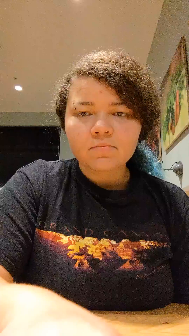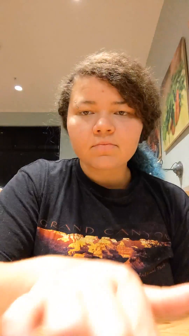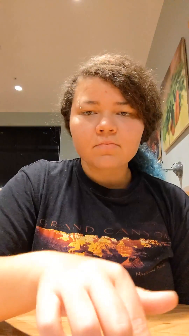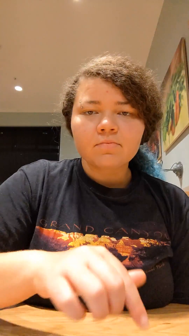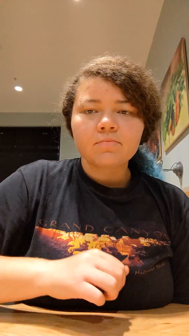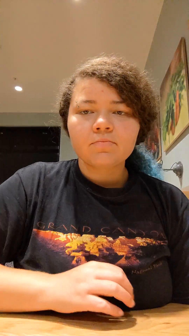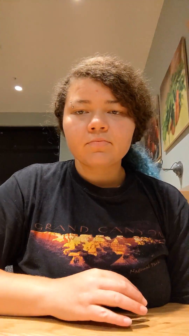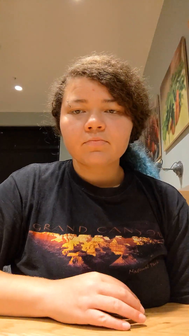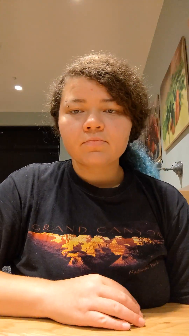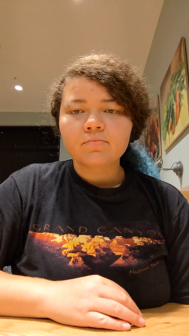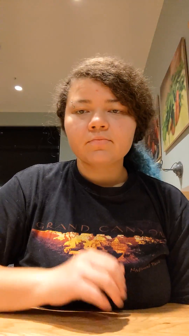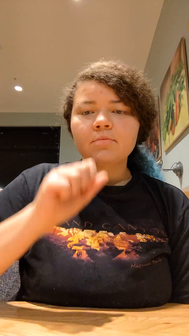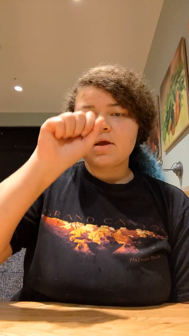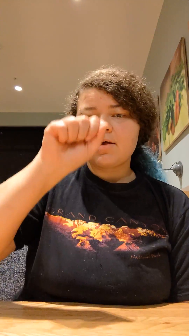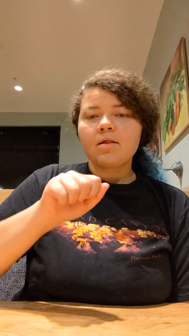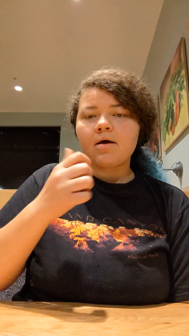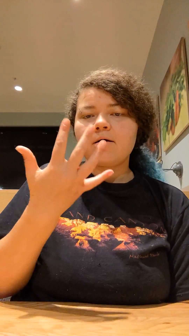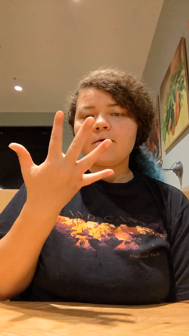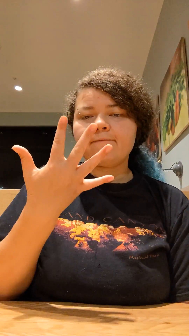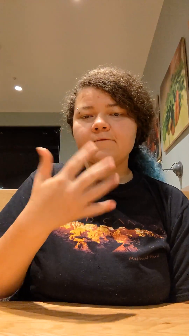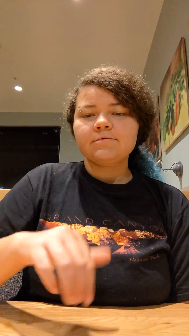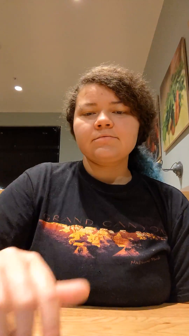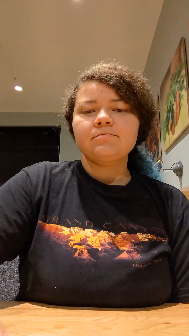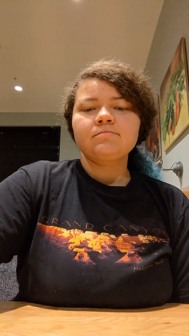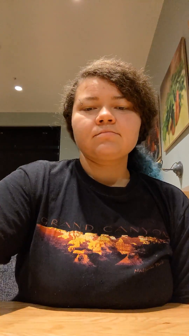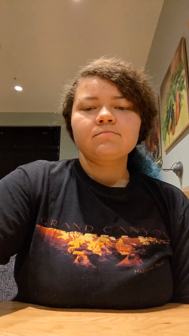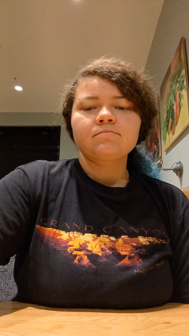gloves